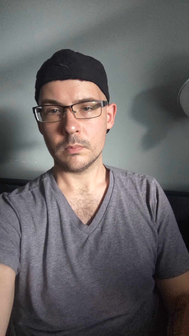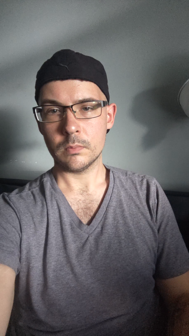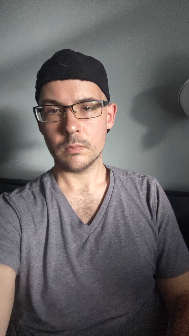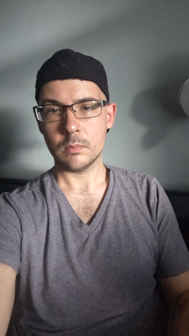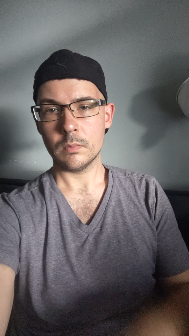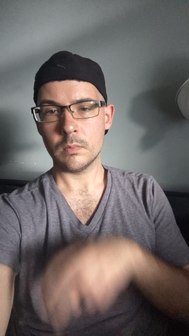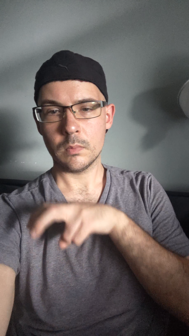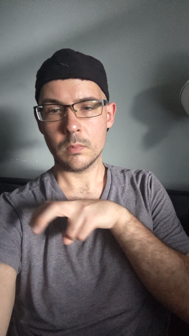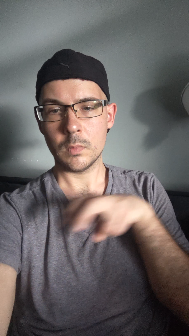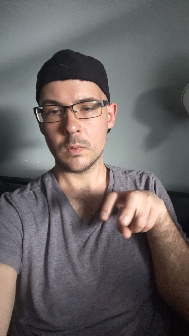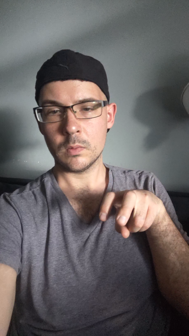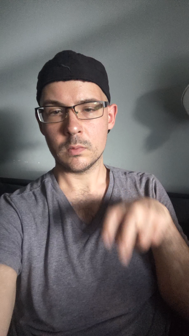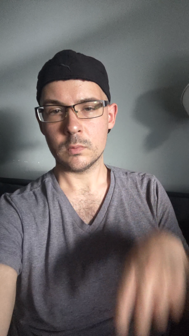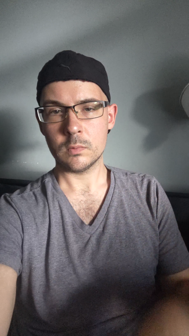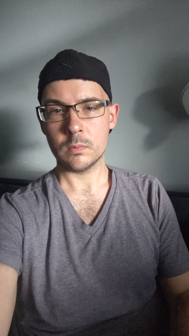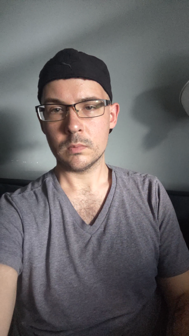porch